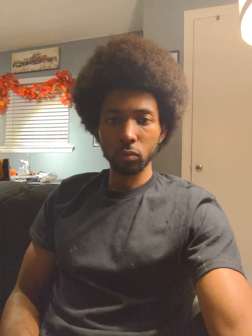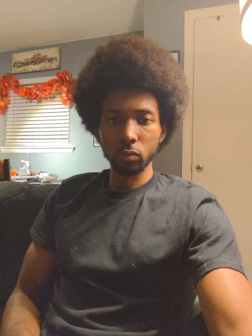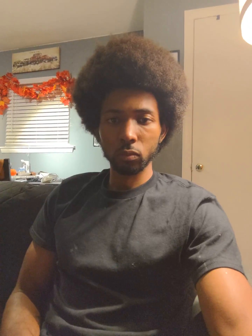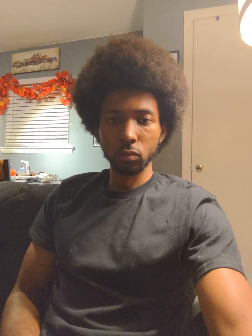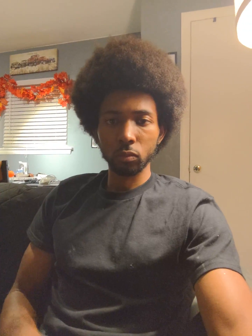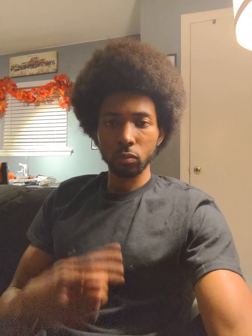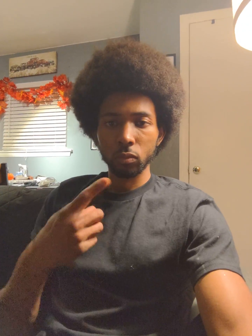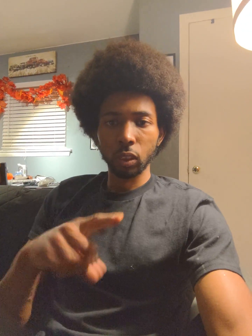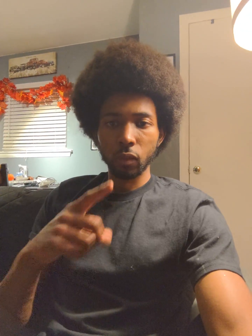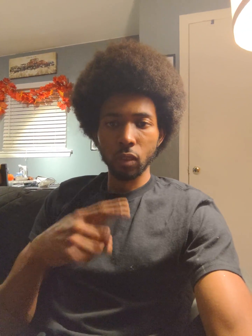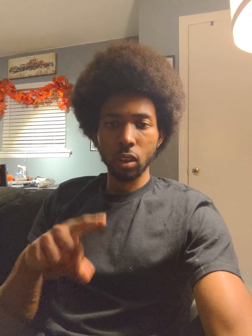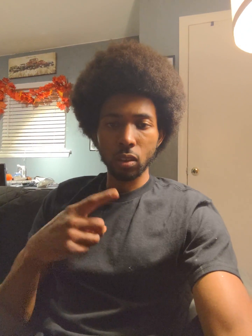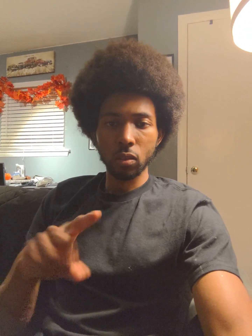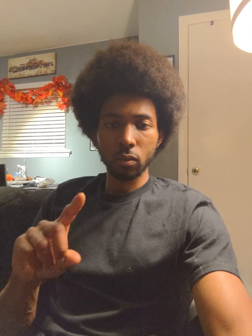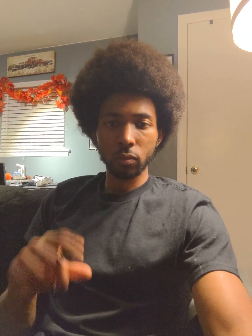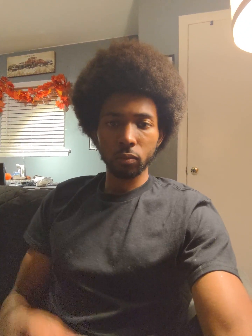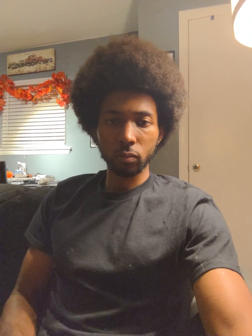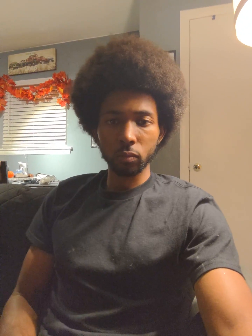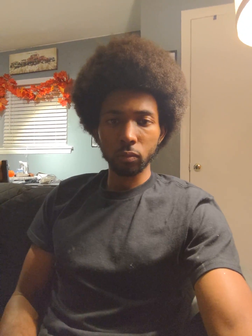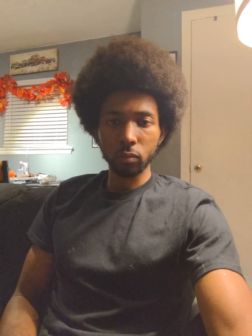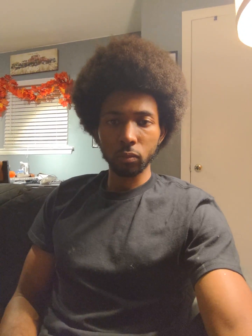knife